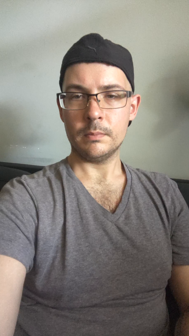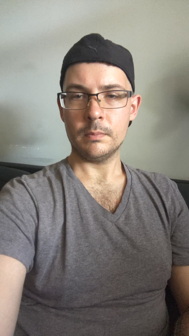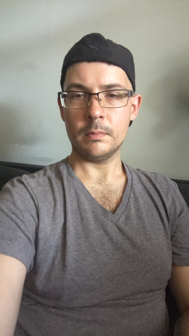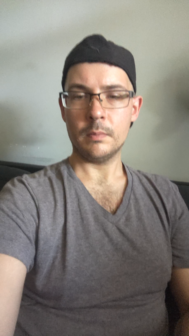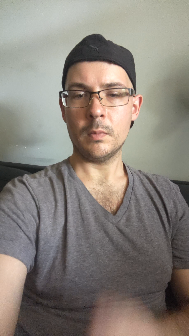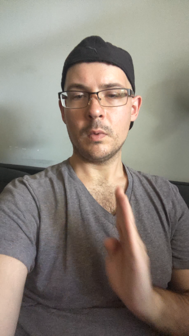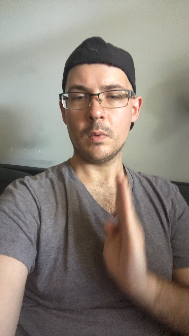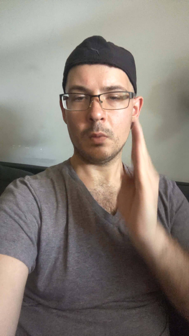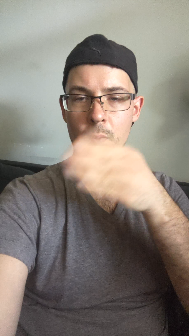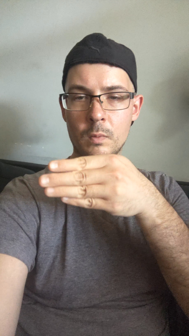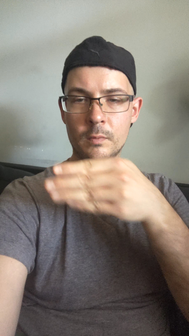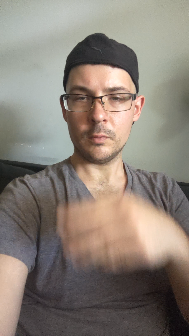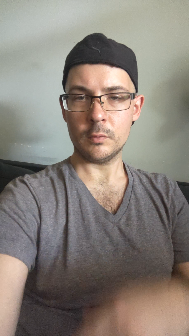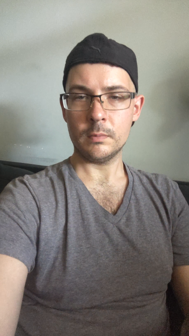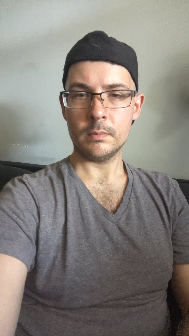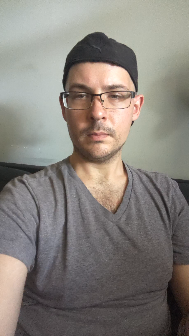over